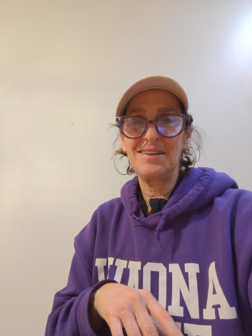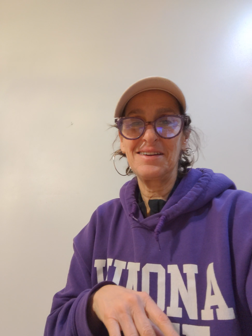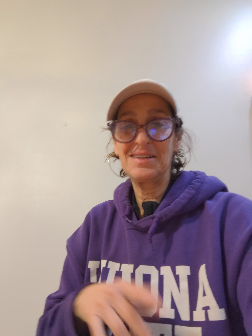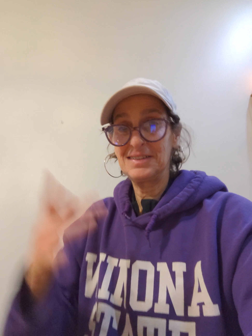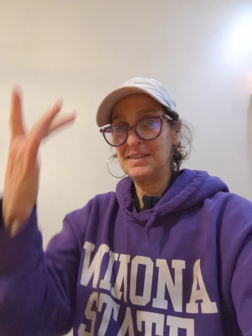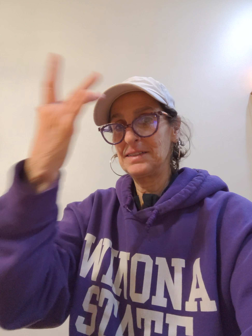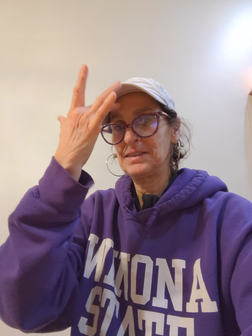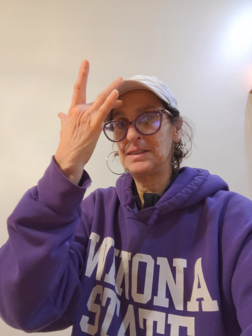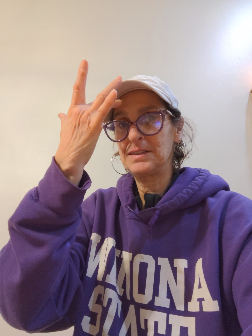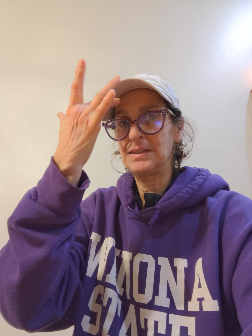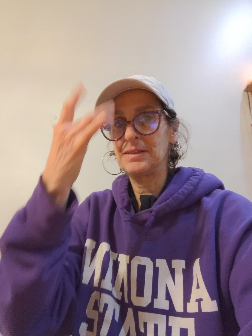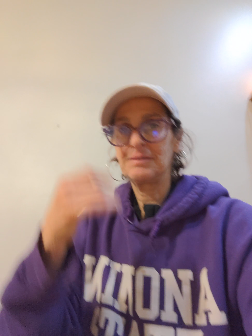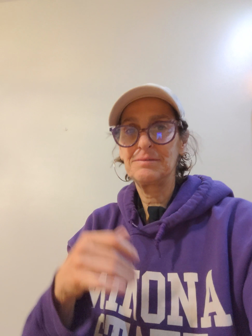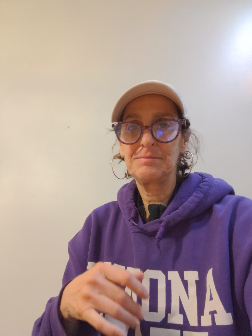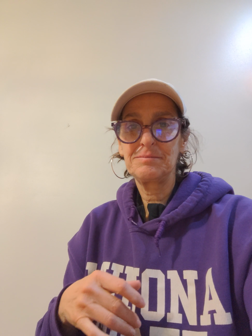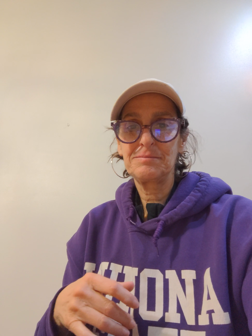sick